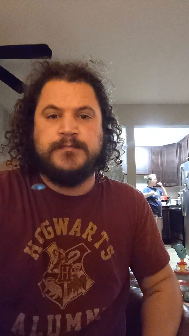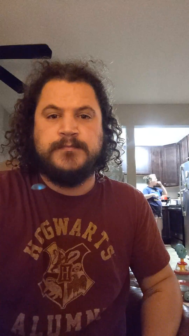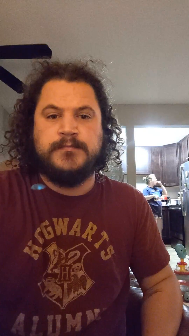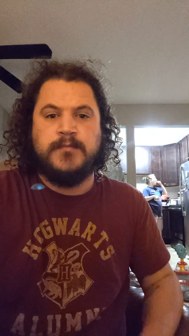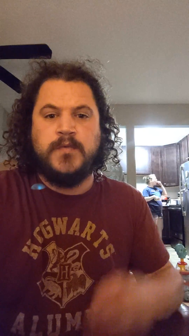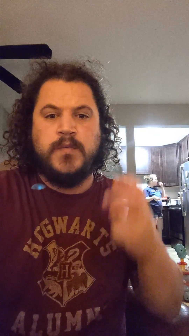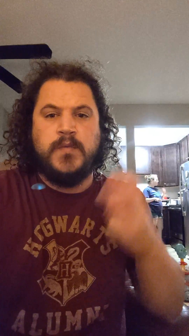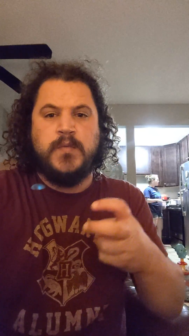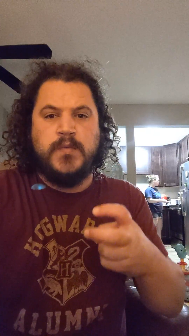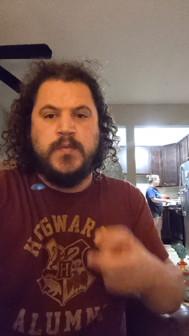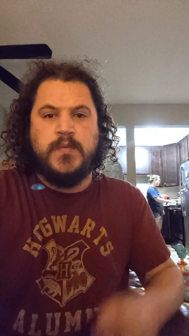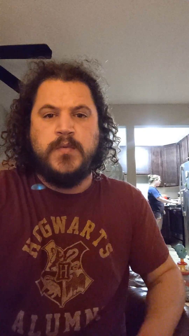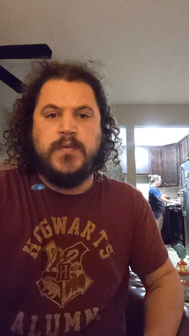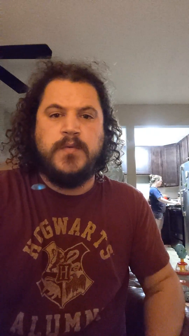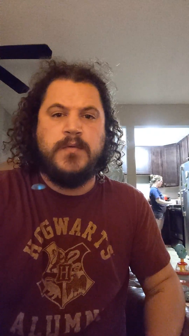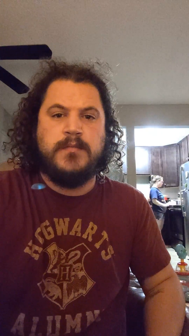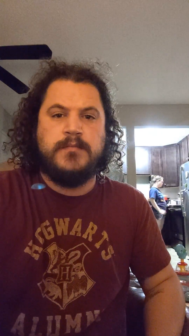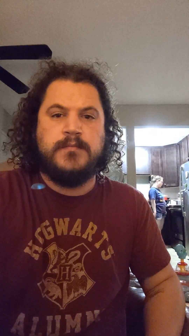hard